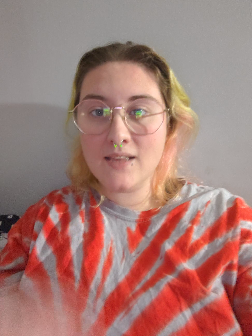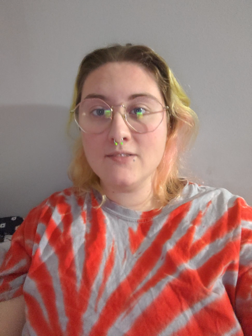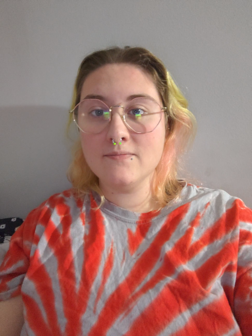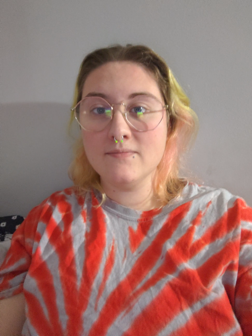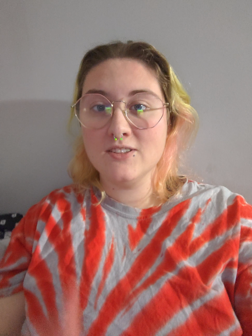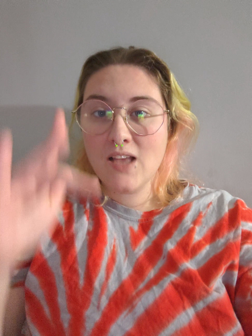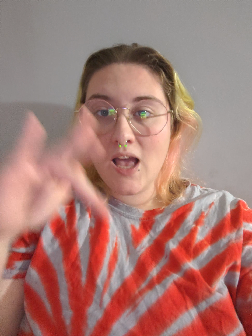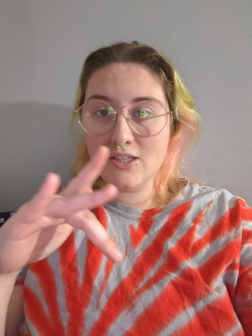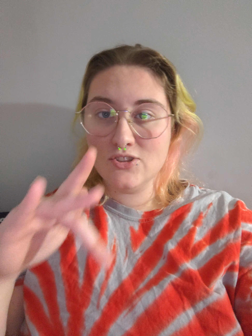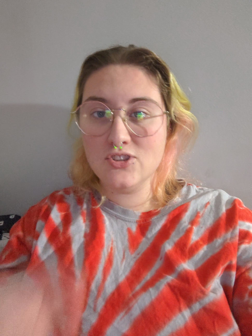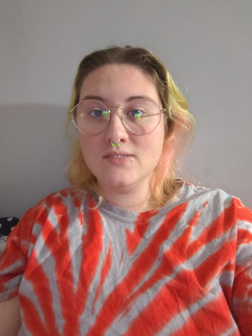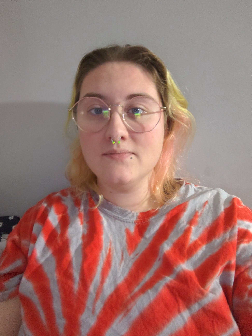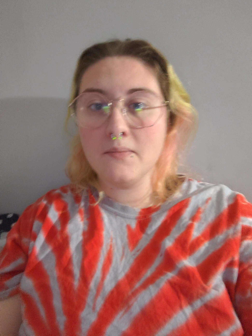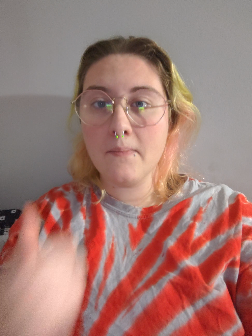touch